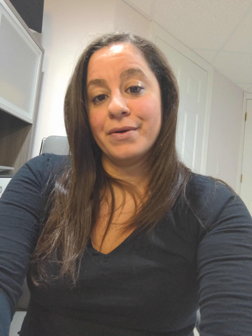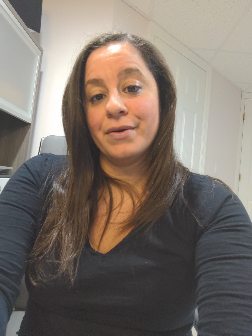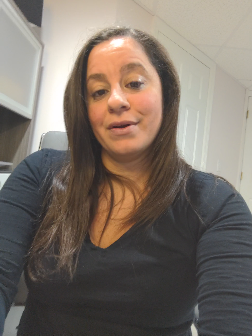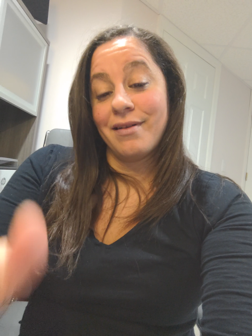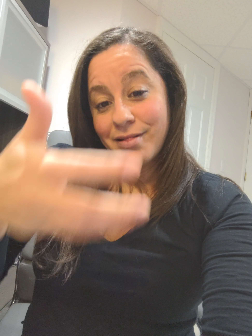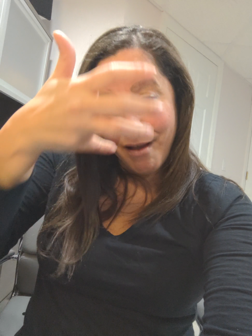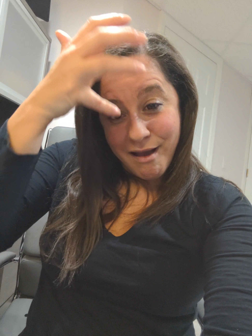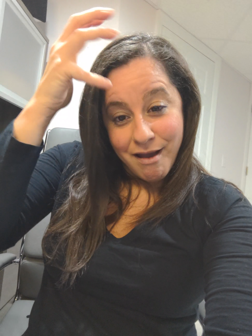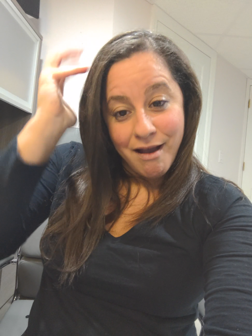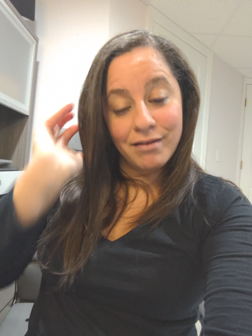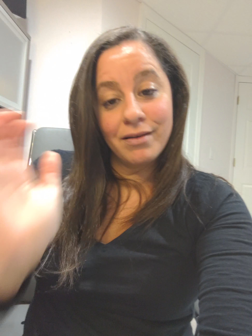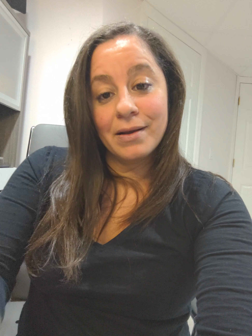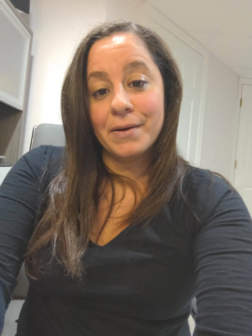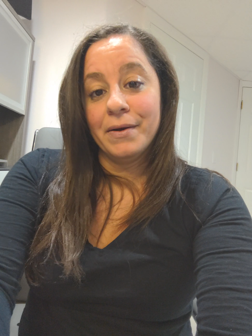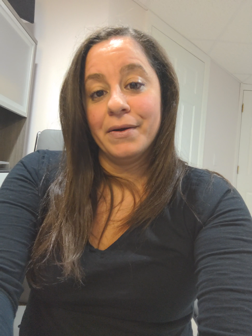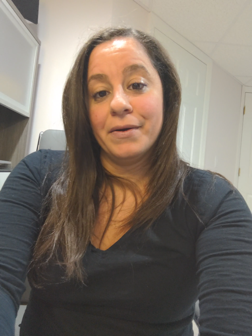lion